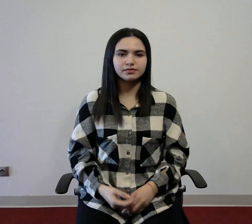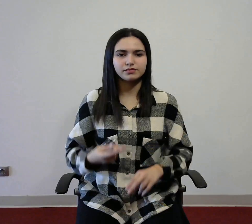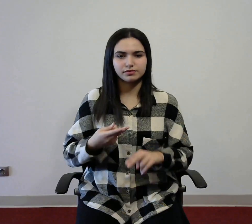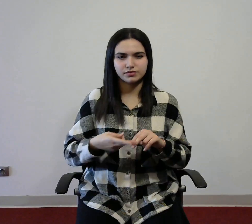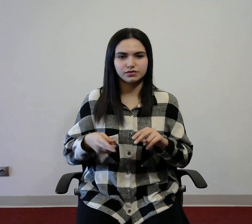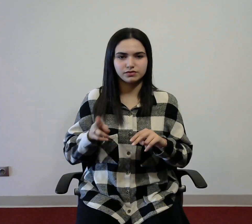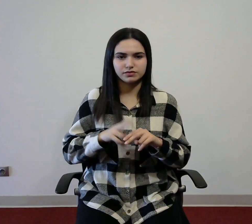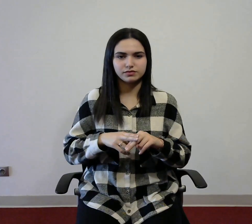bu